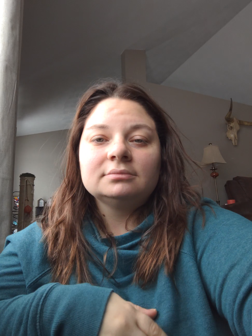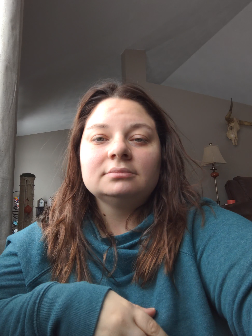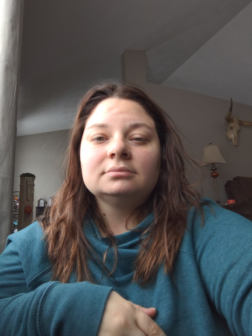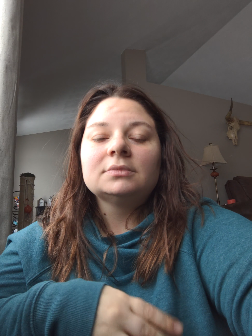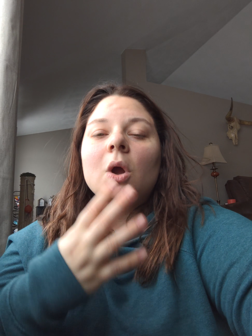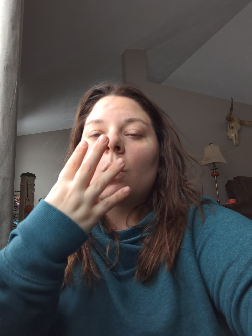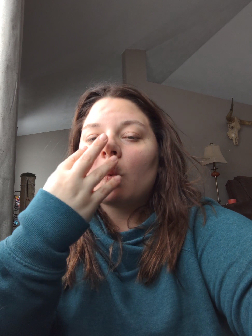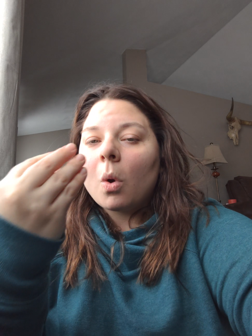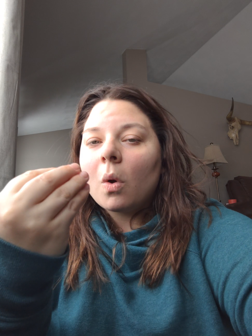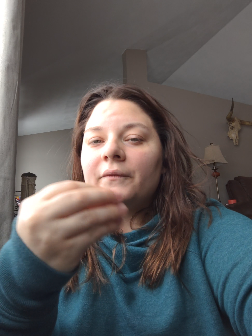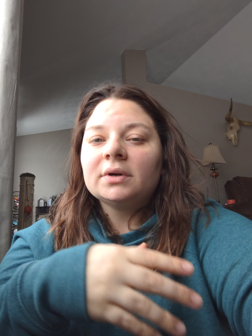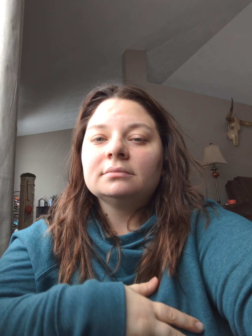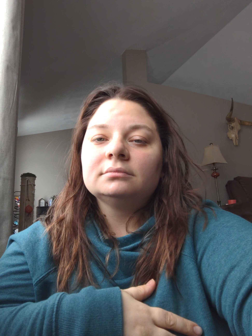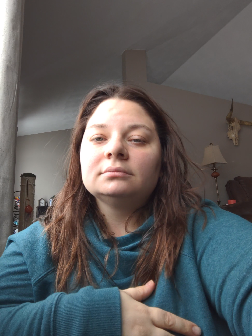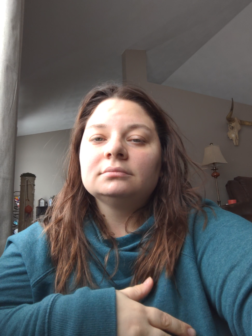wolf